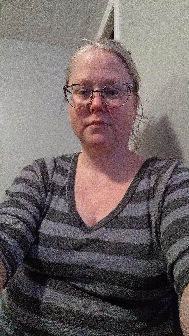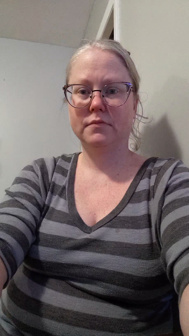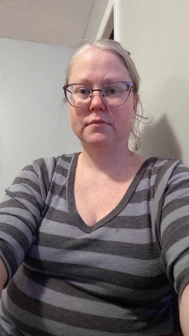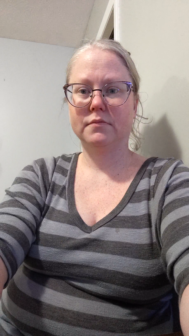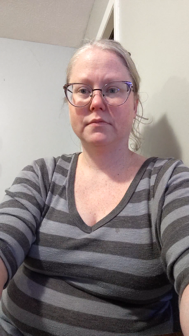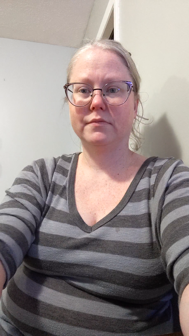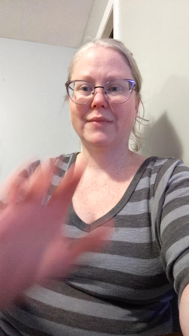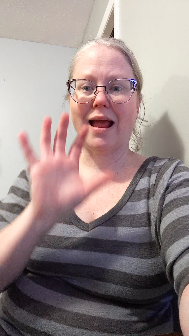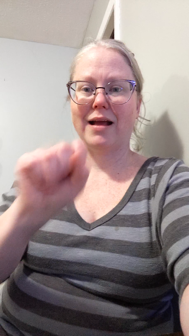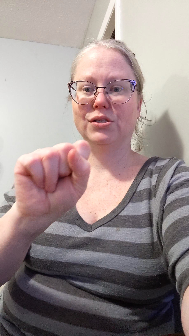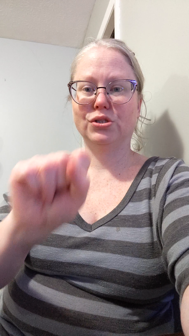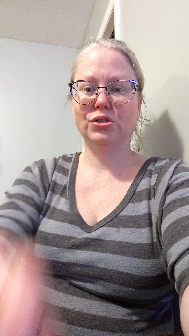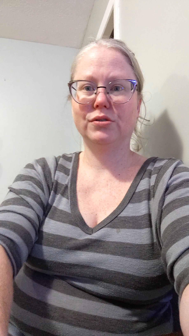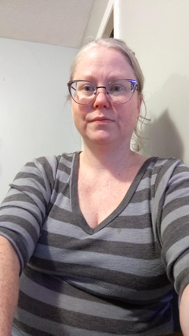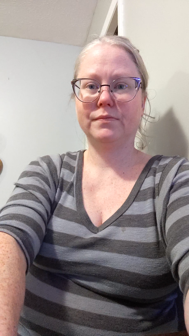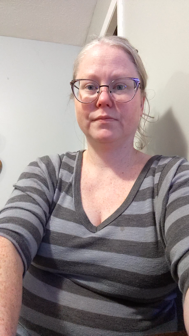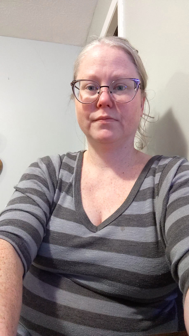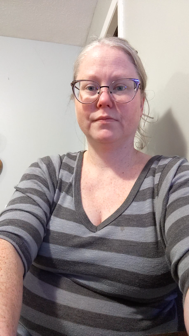catch